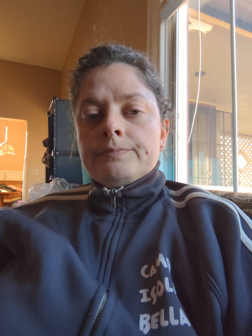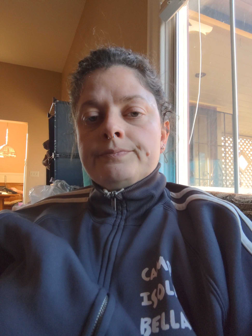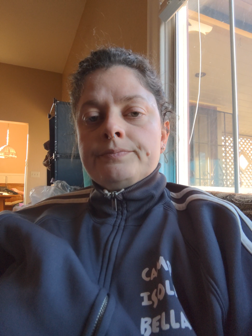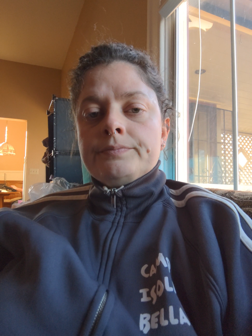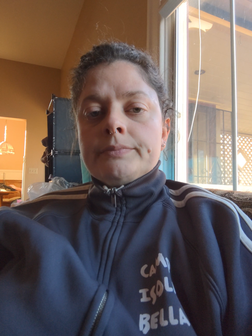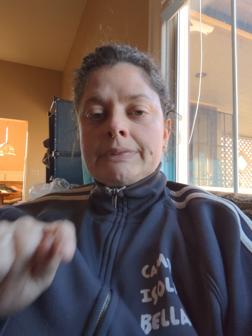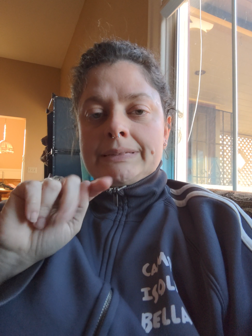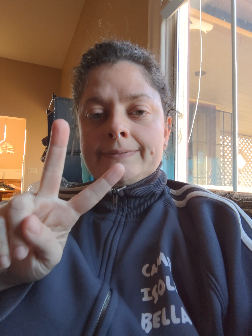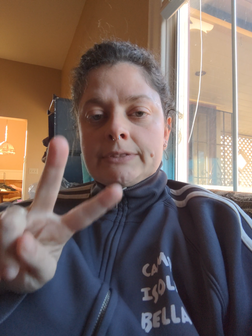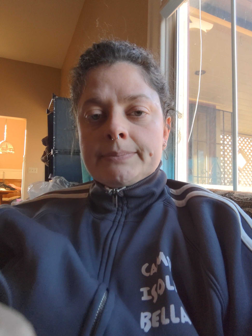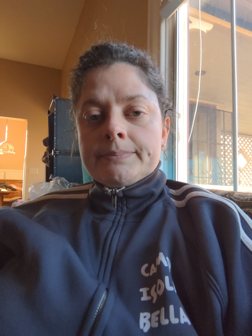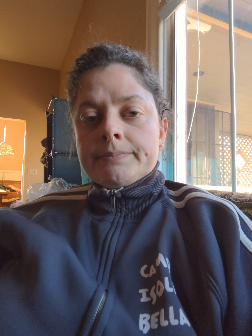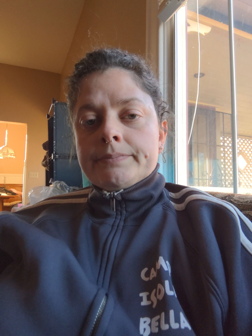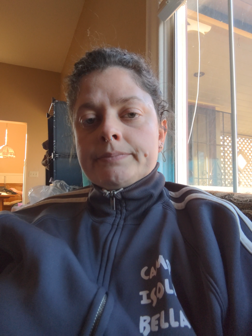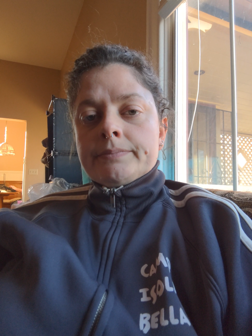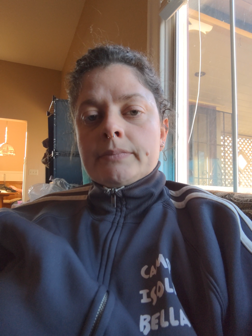TV